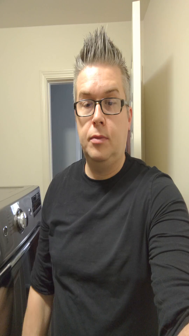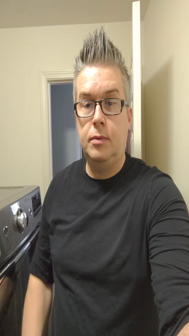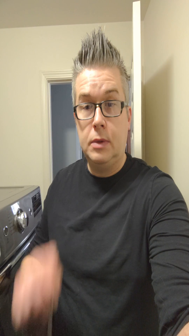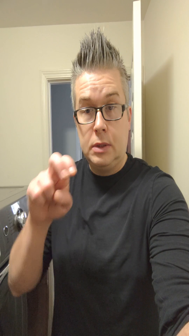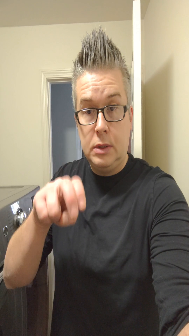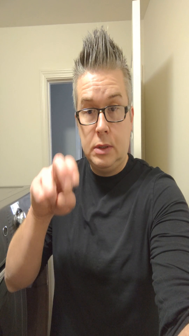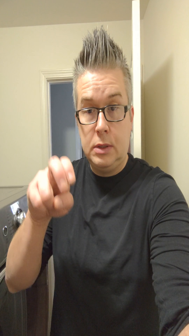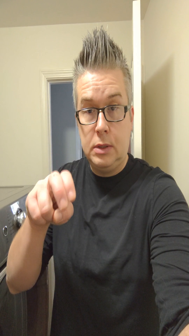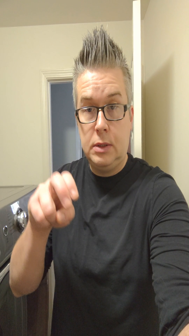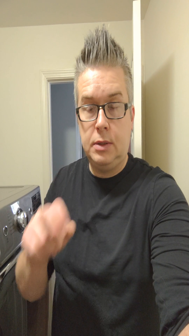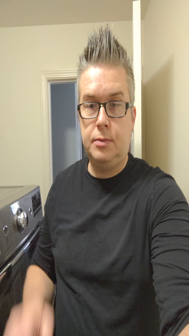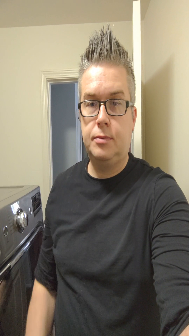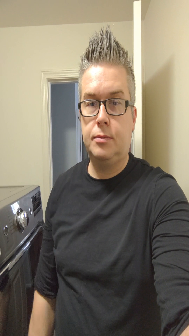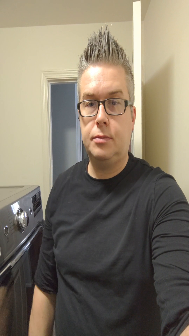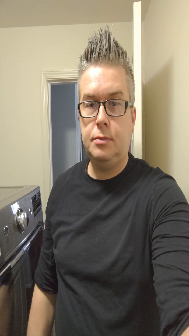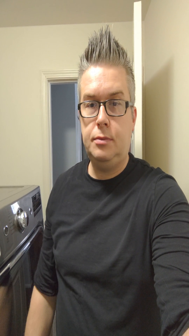chair